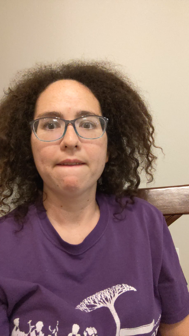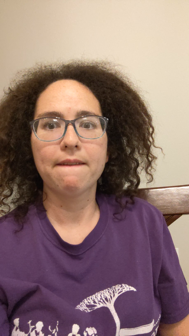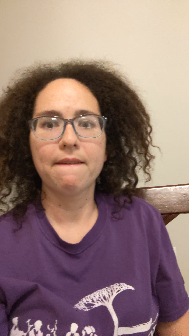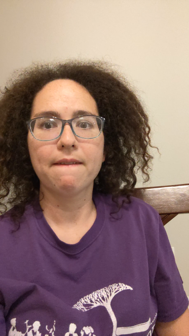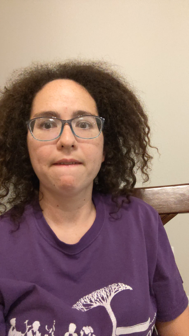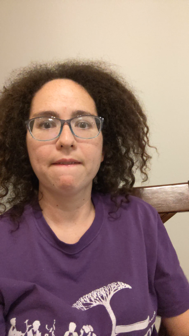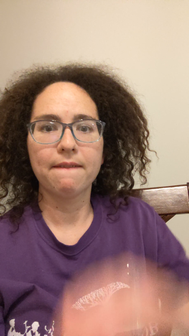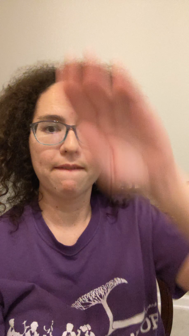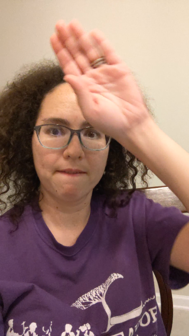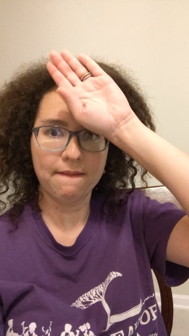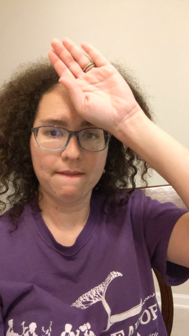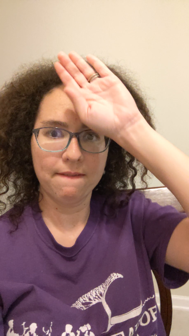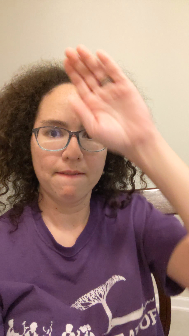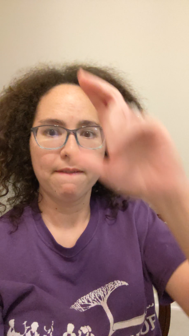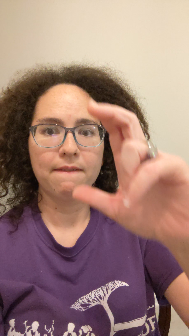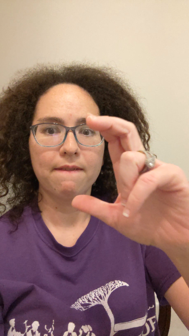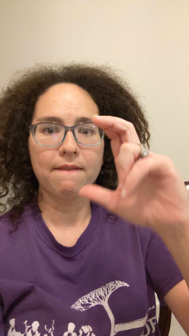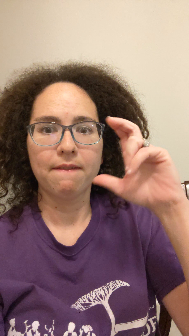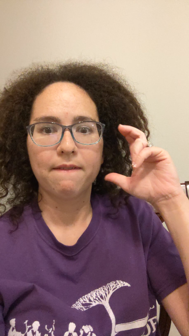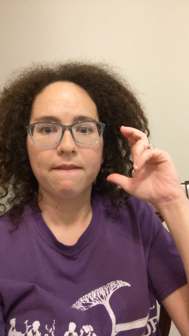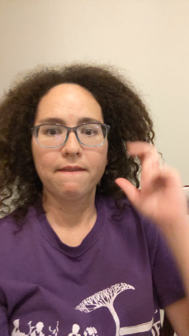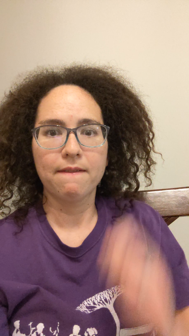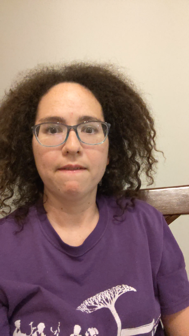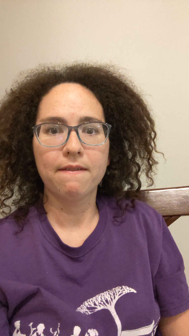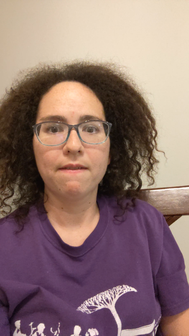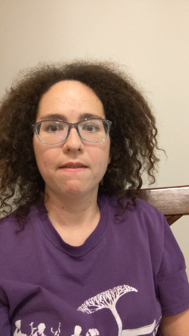fire truck